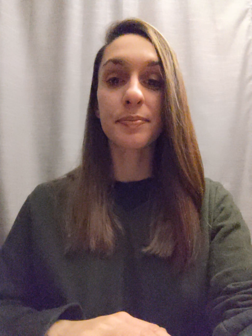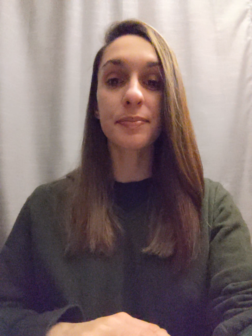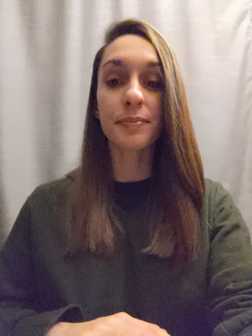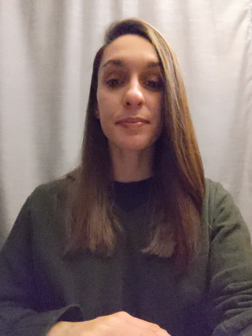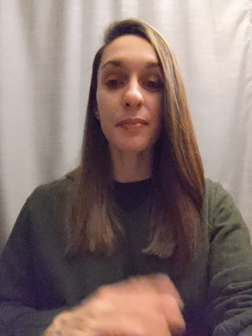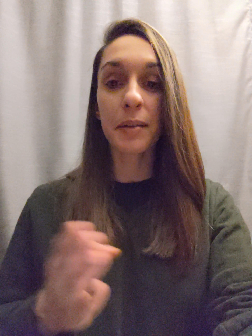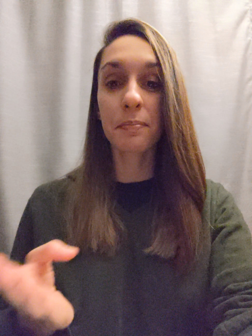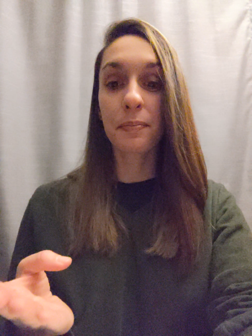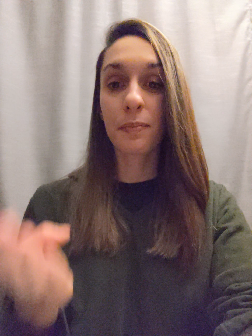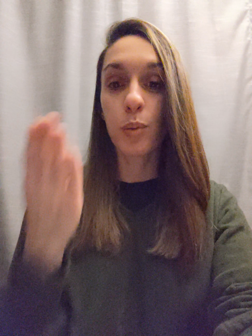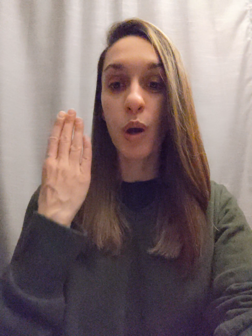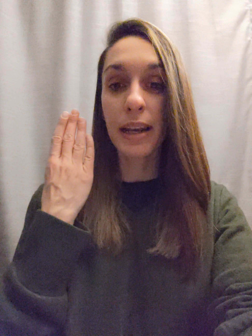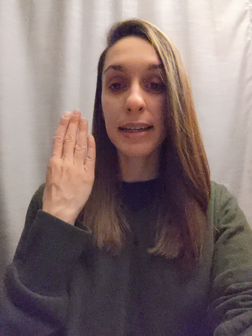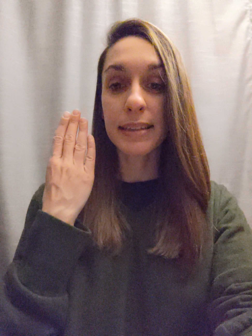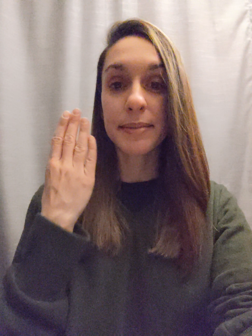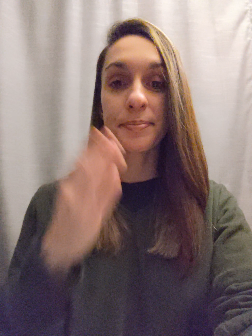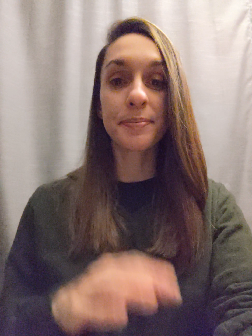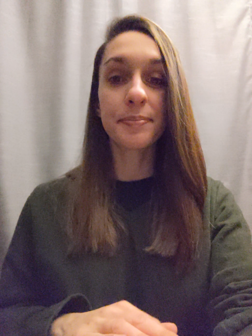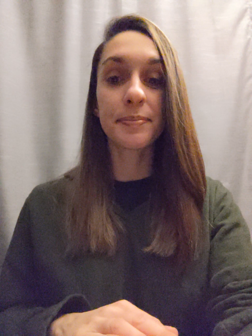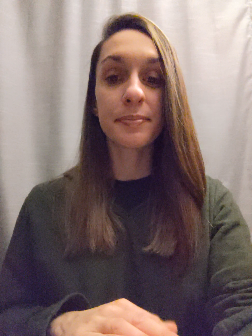morning